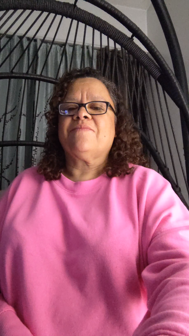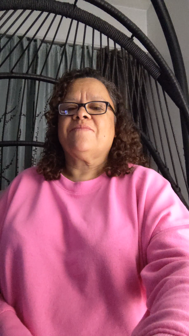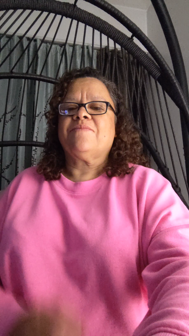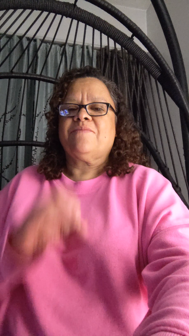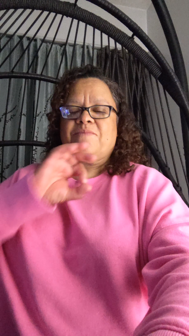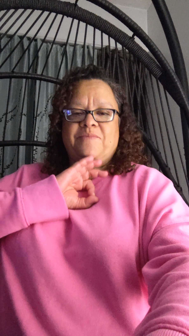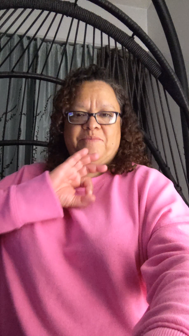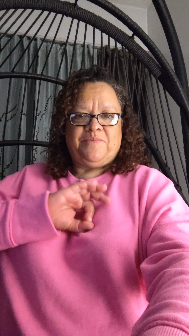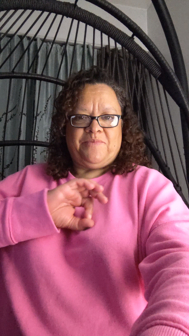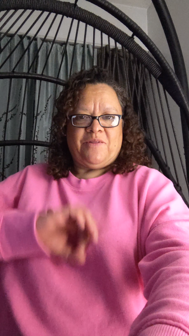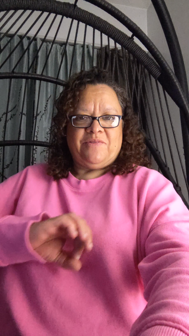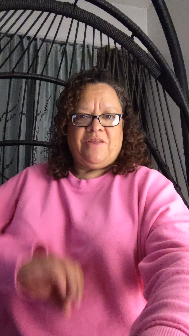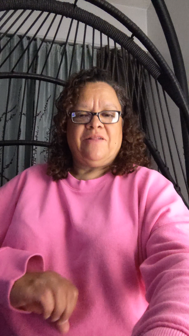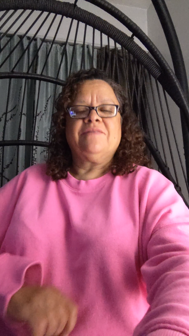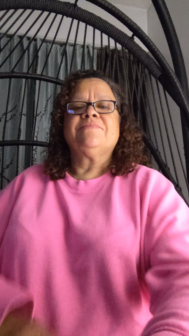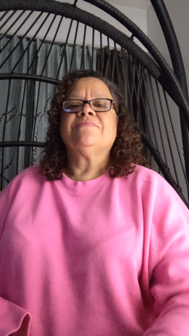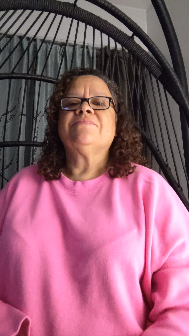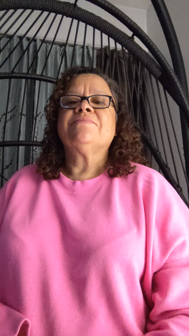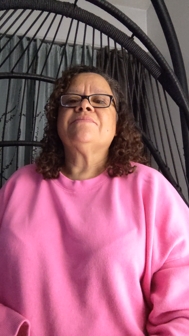button